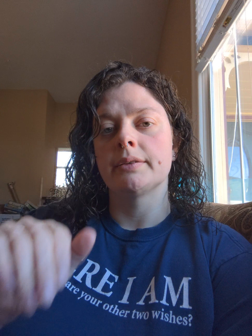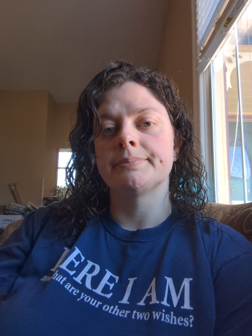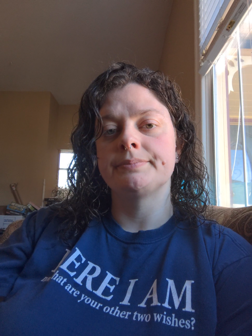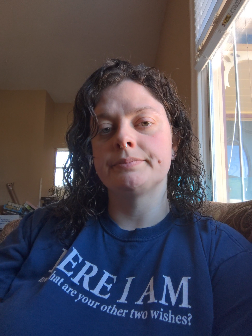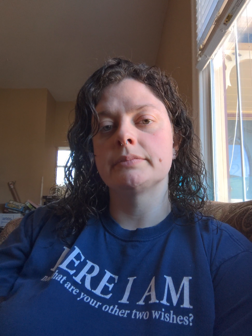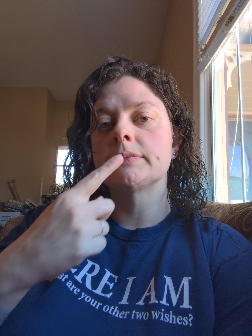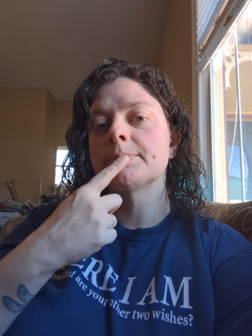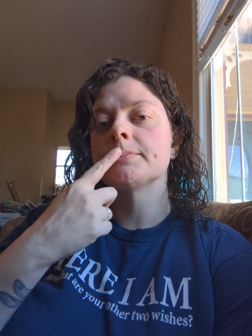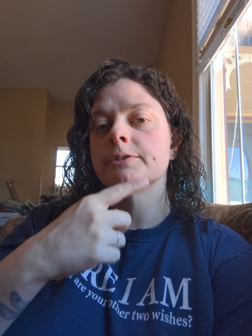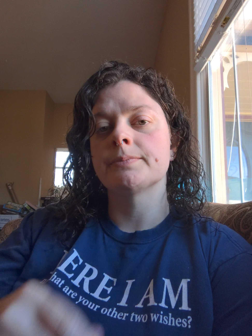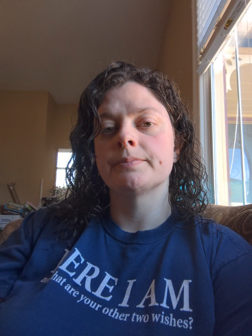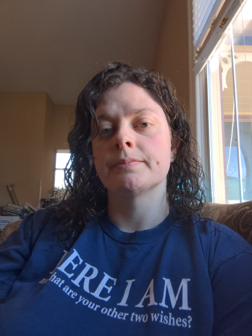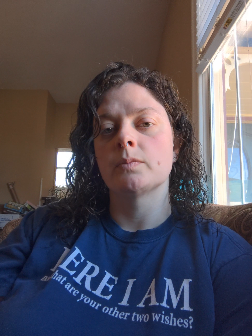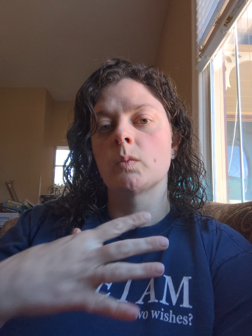lips